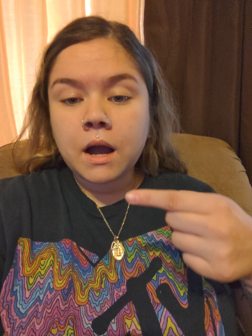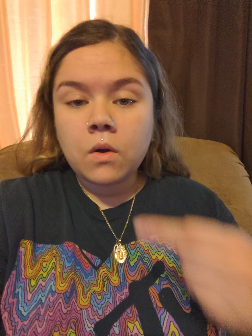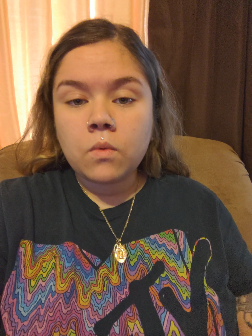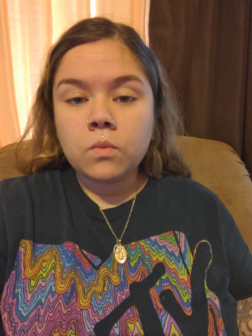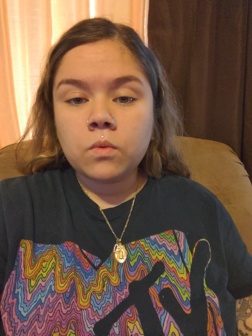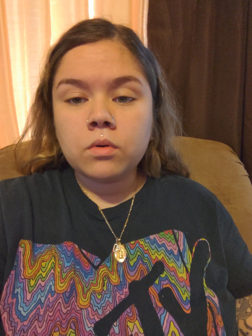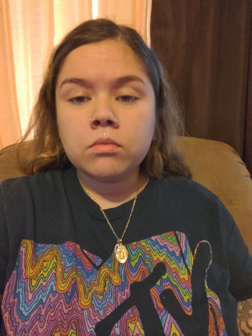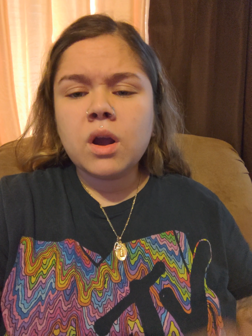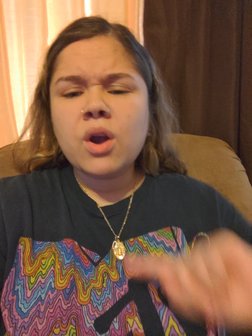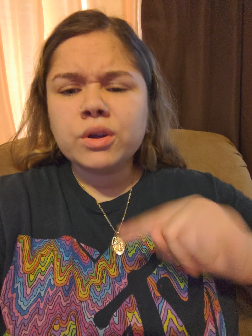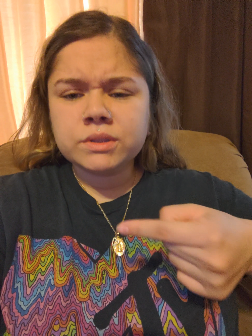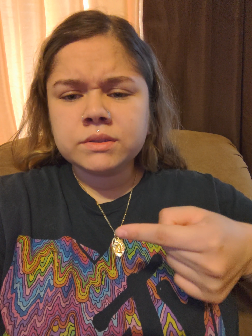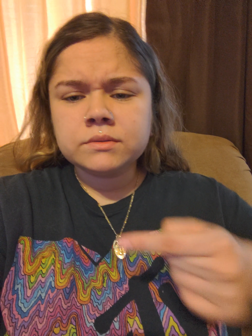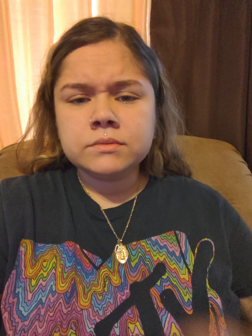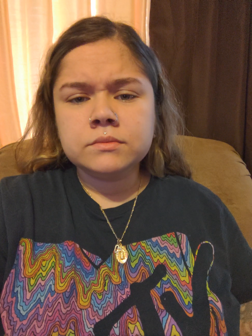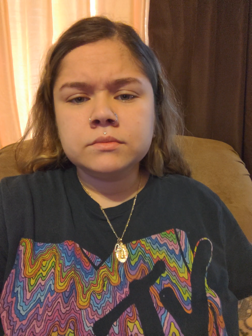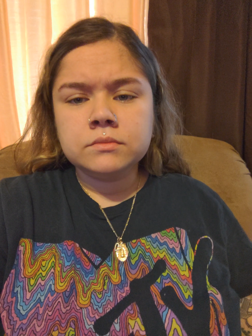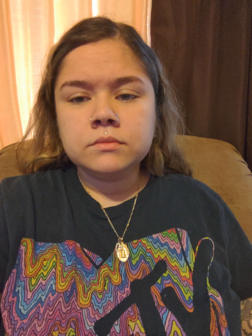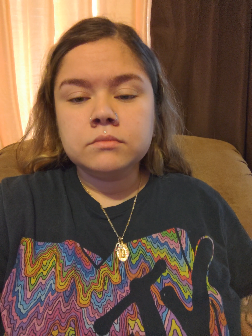hurt